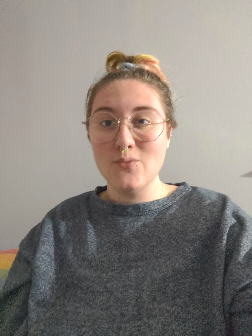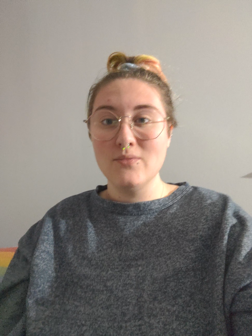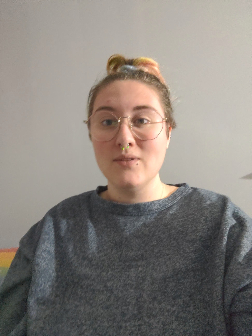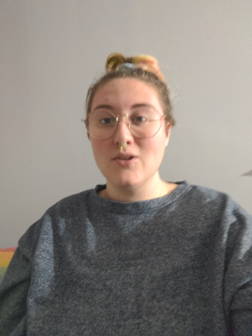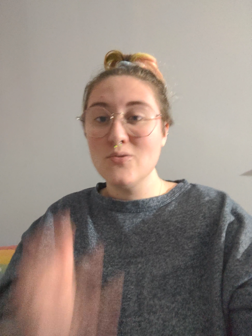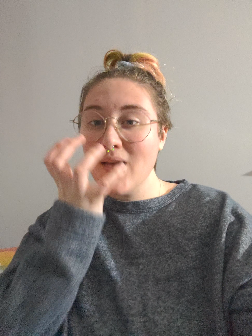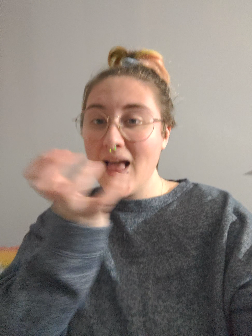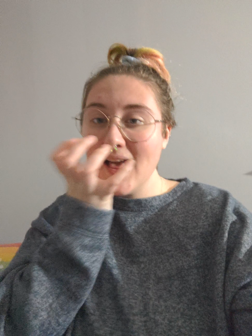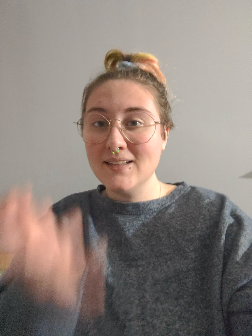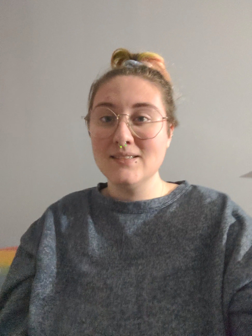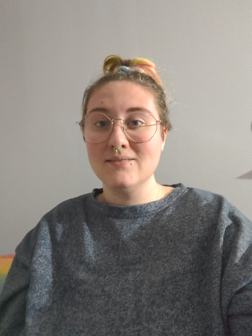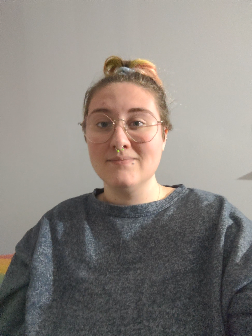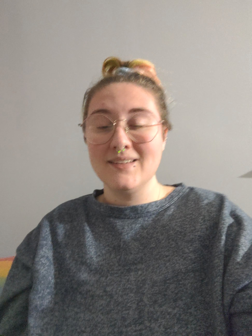grass